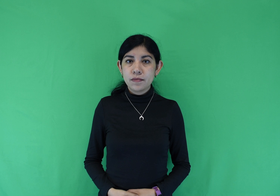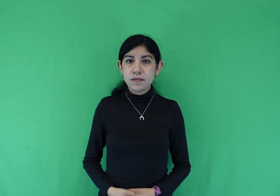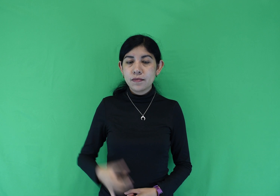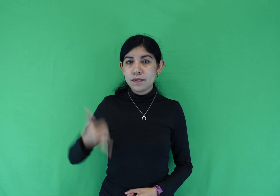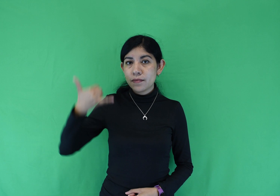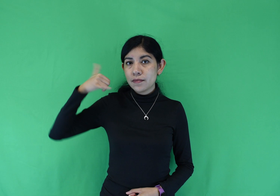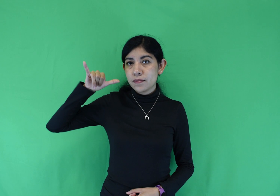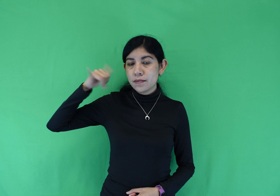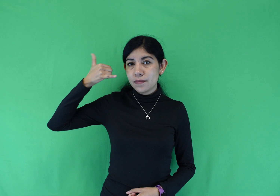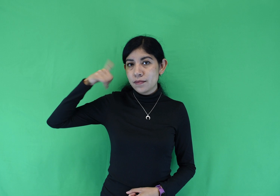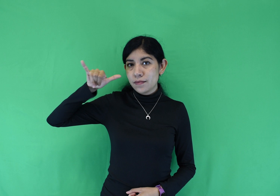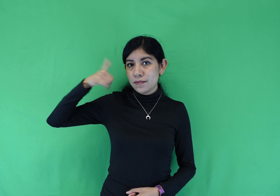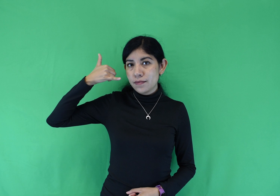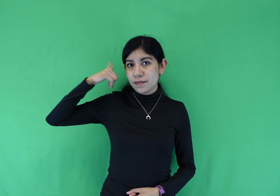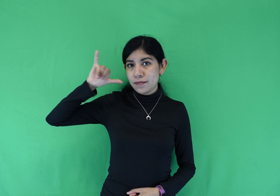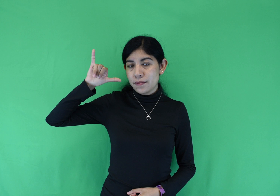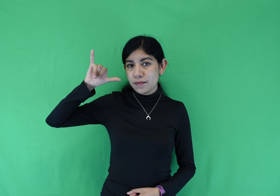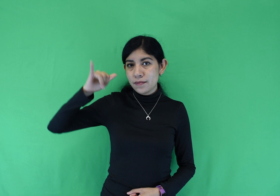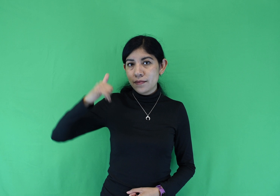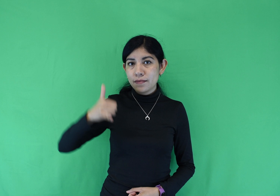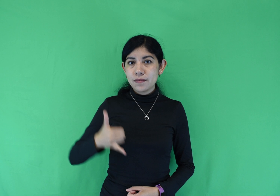teléfono